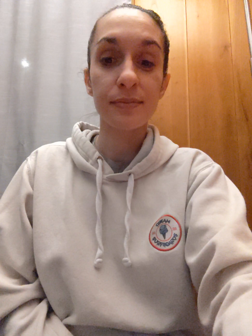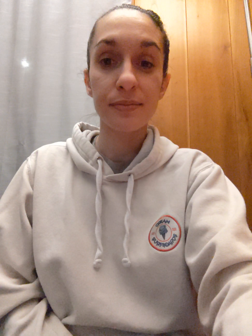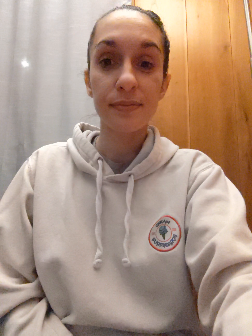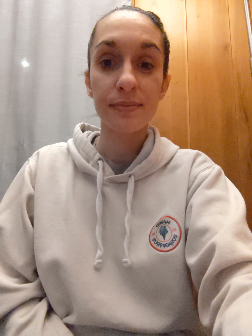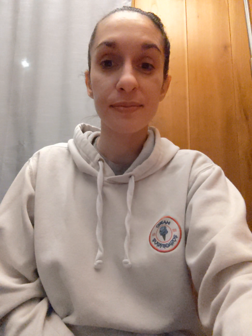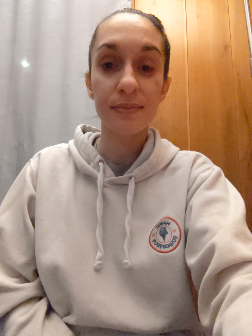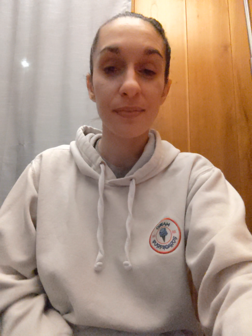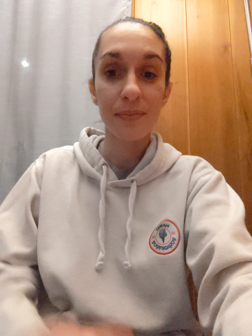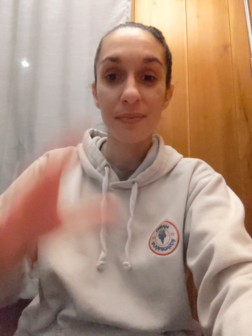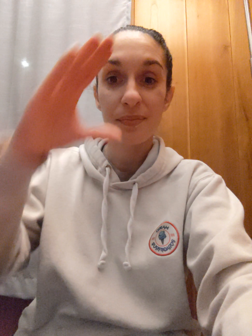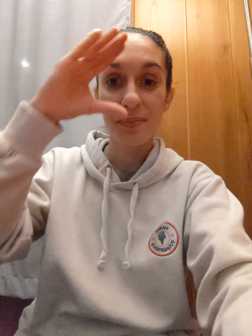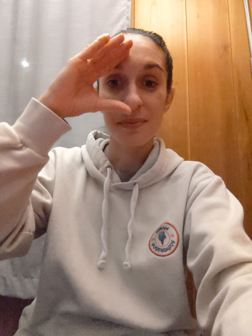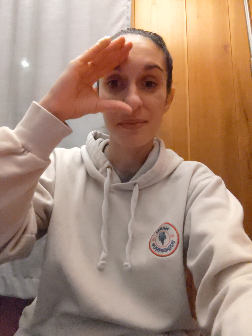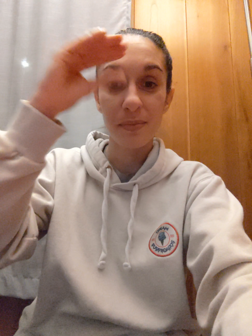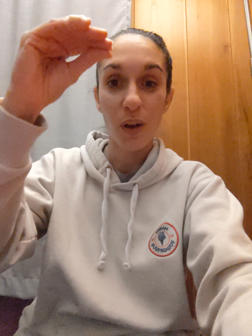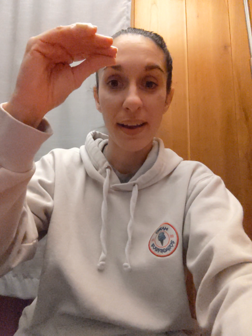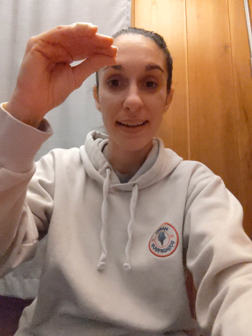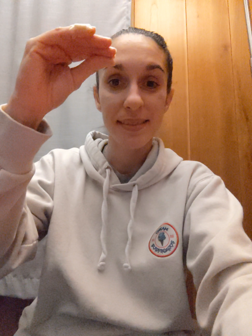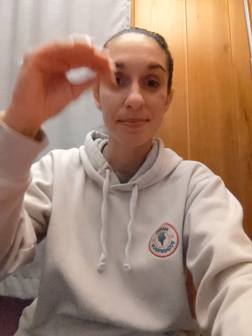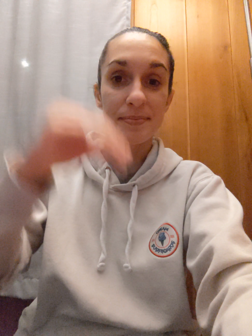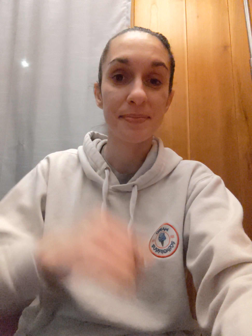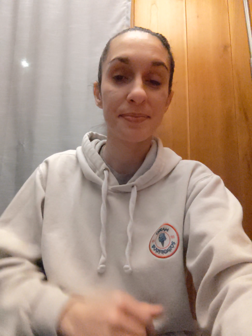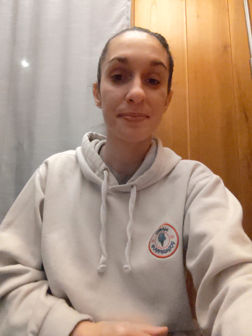boy